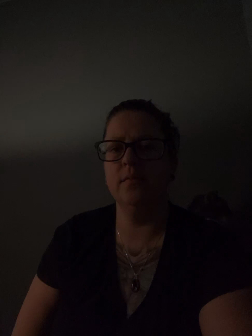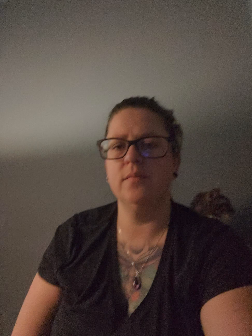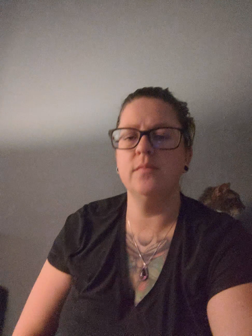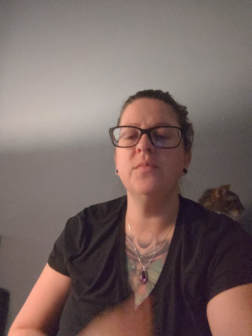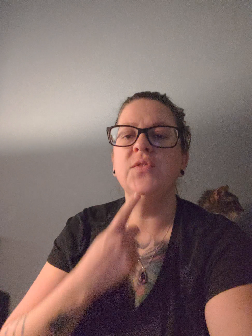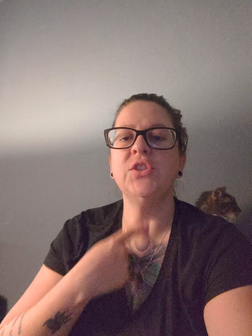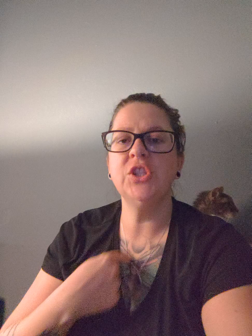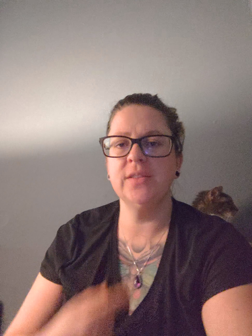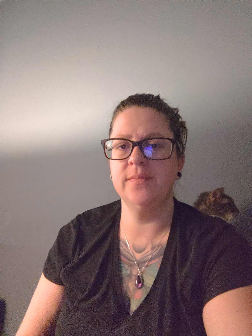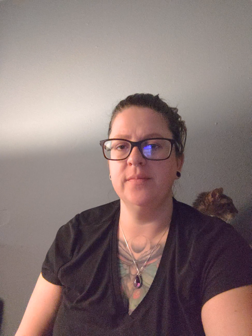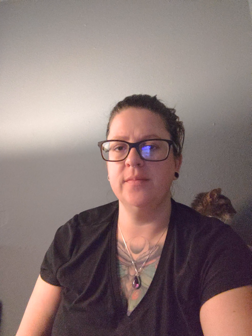thirsty